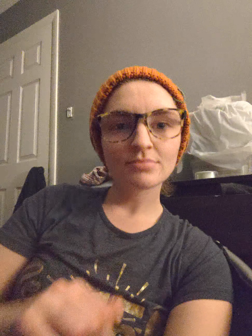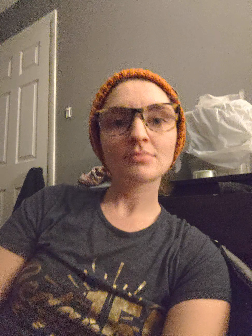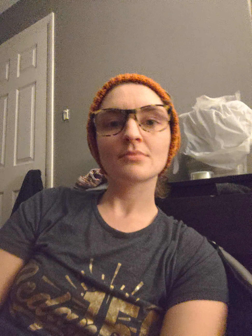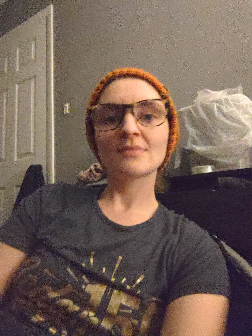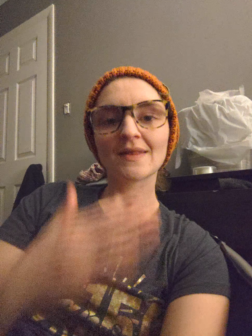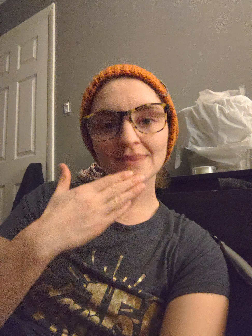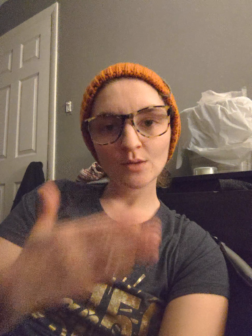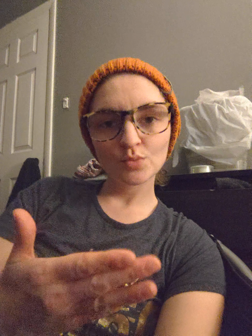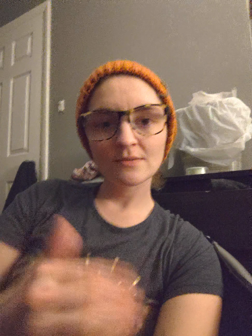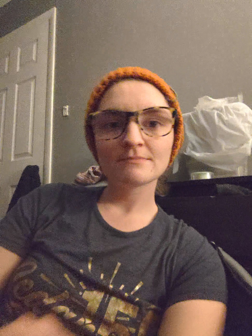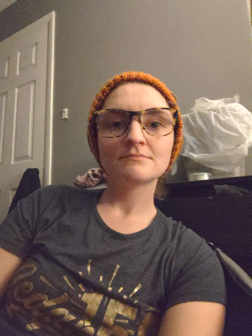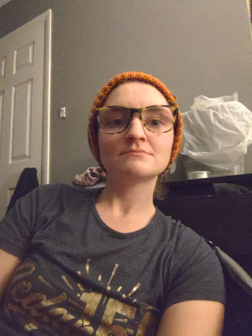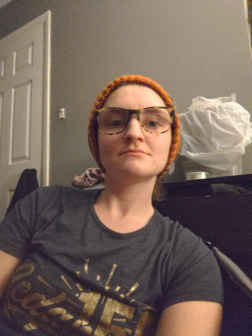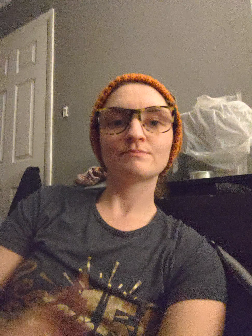thank you